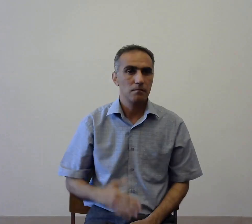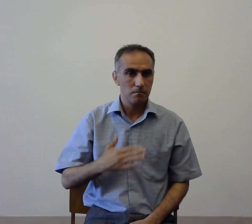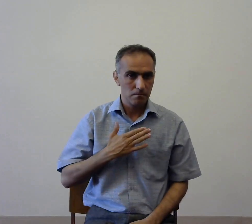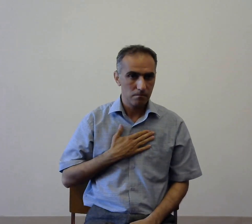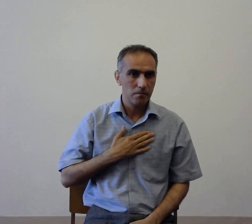mən